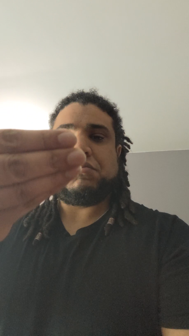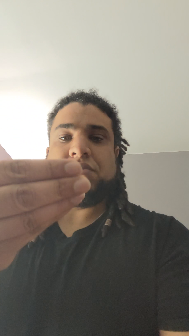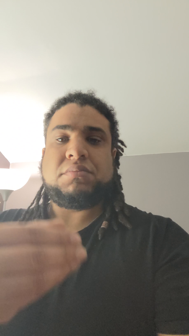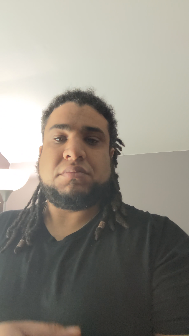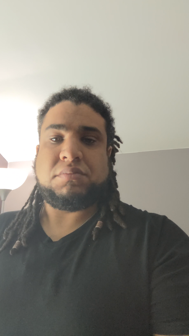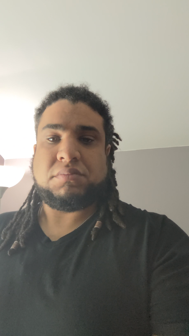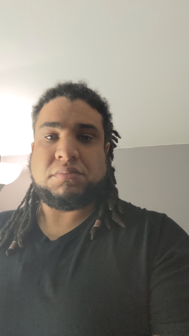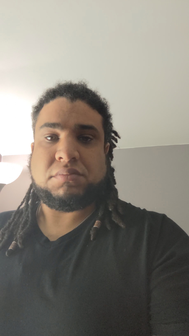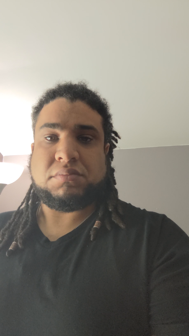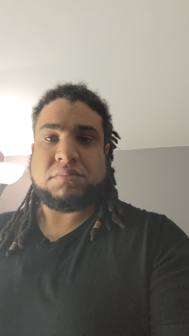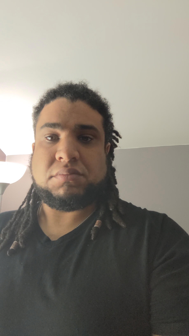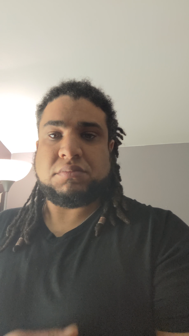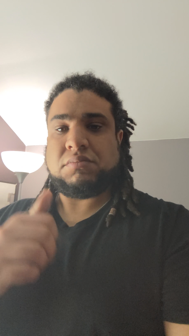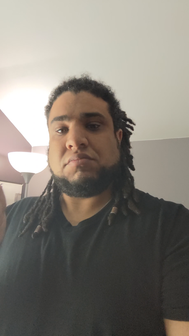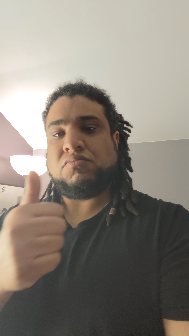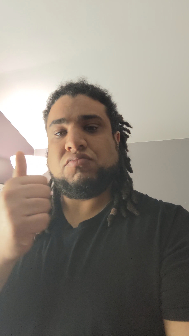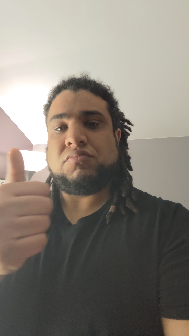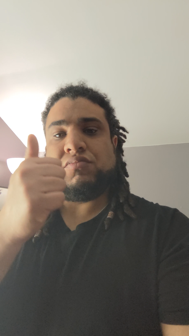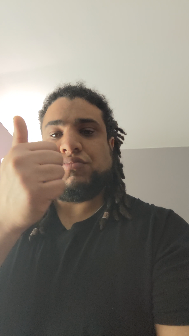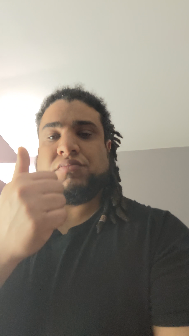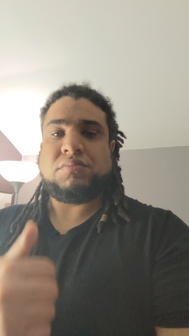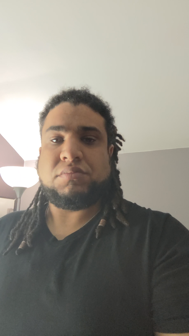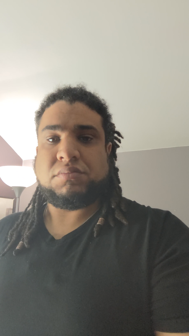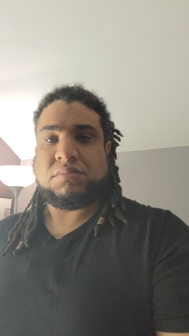chase